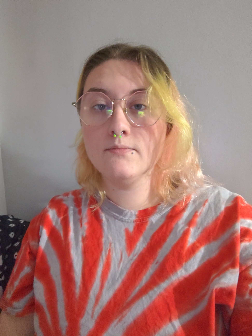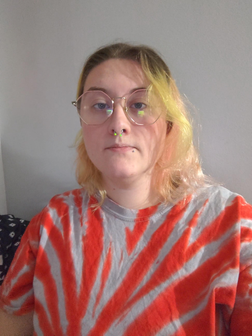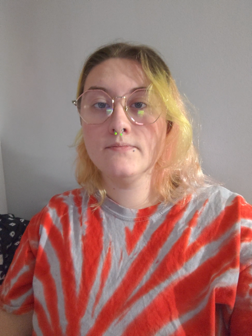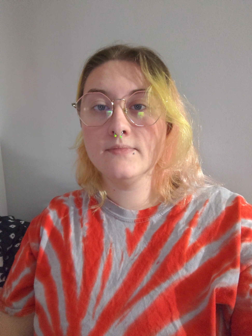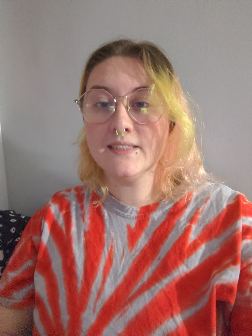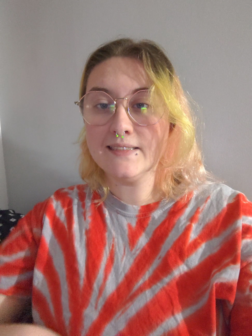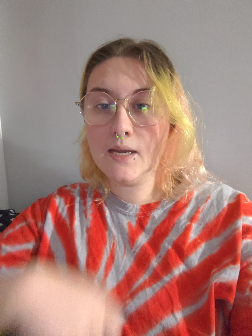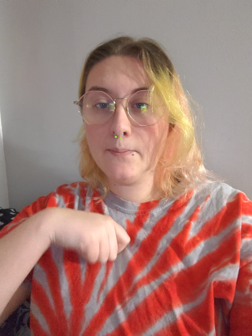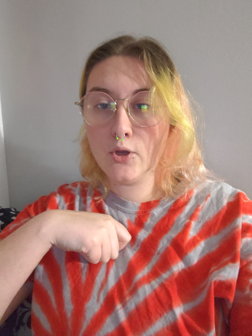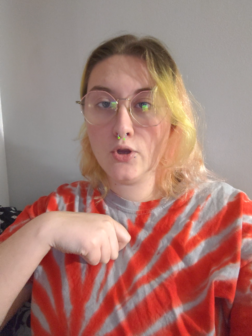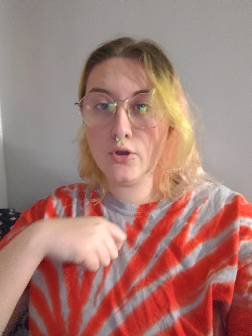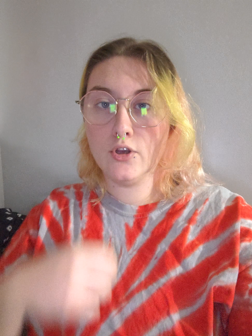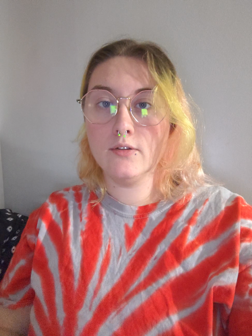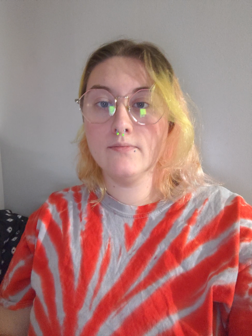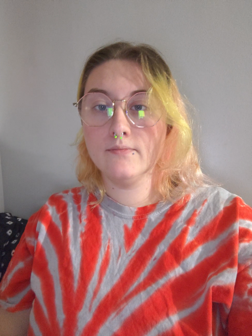zipper